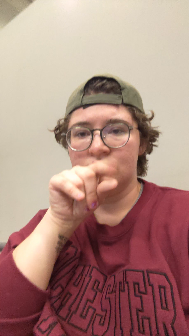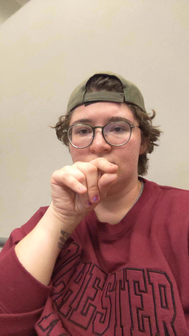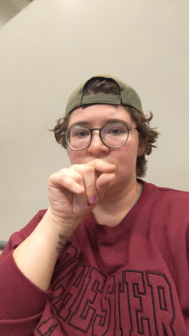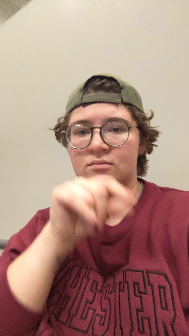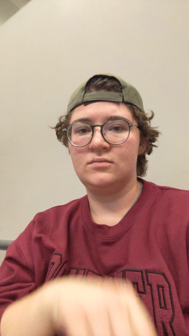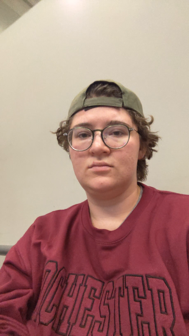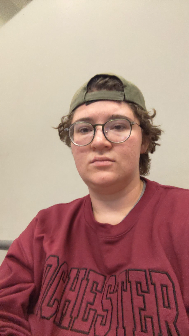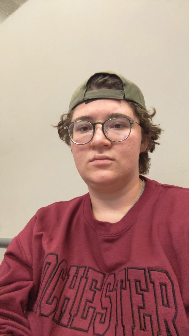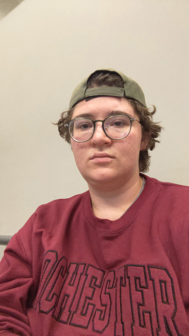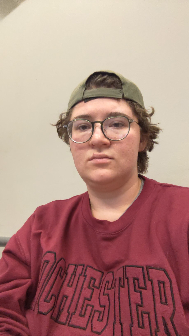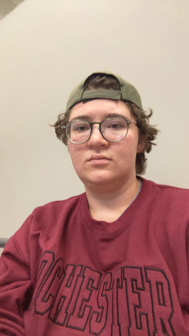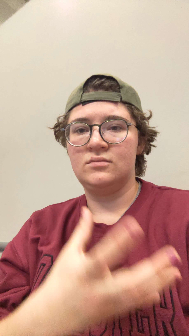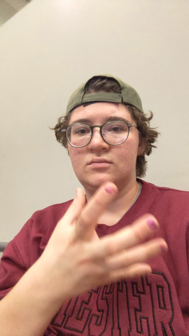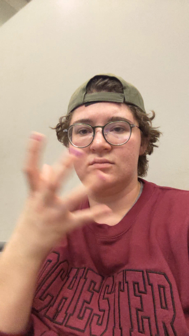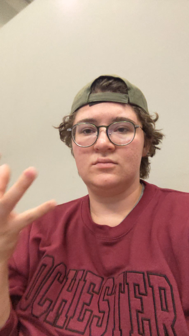a lot